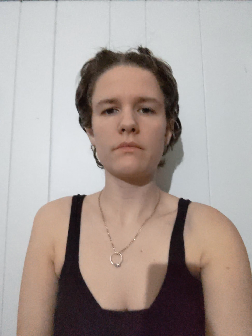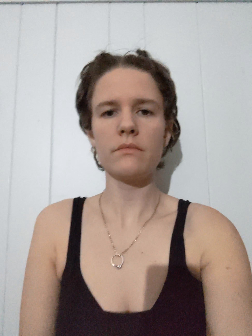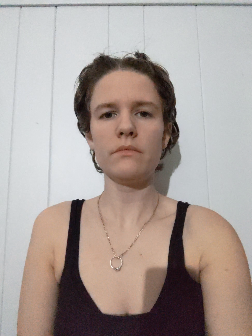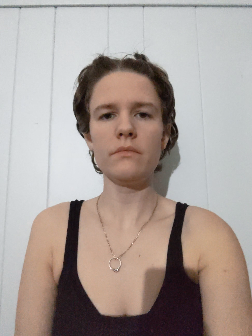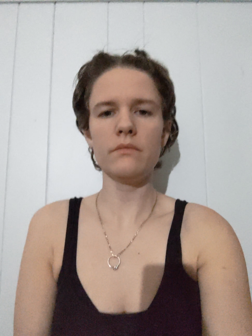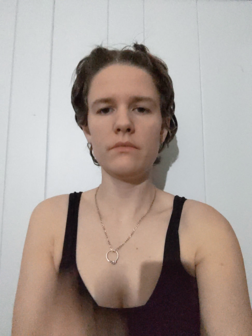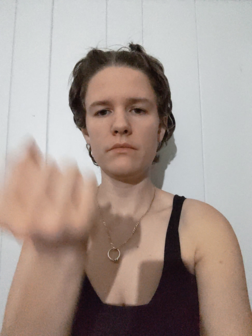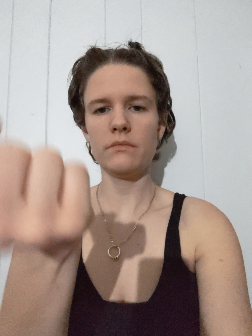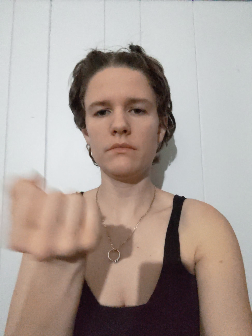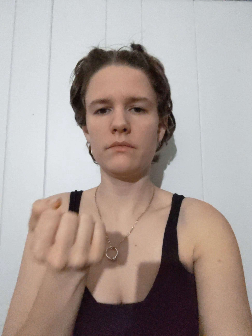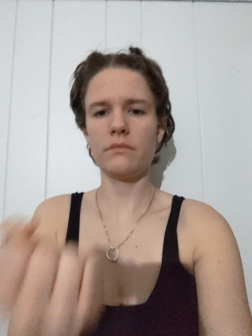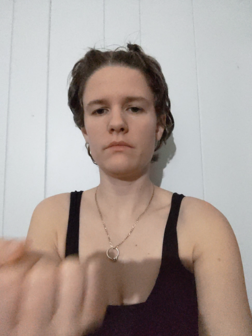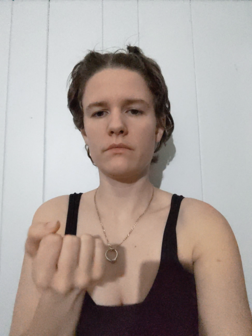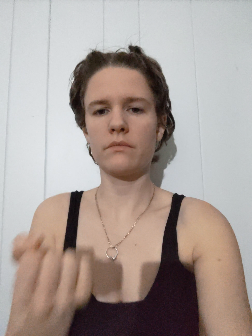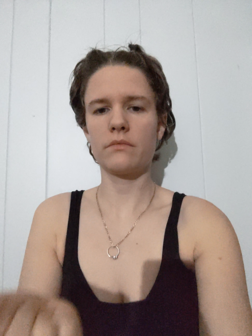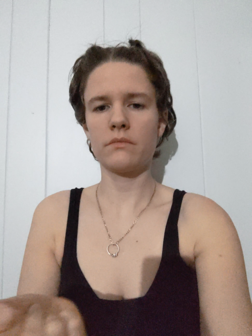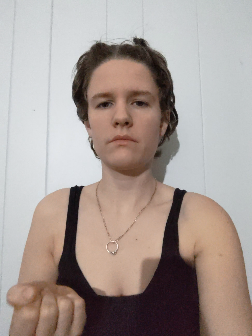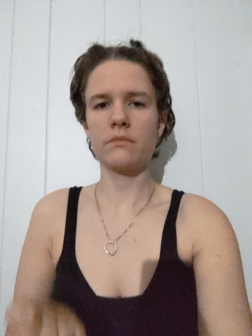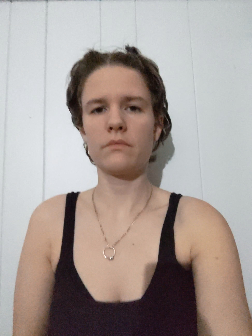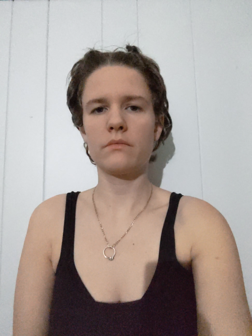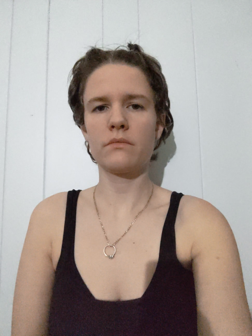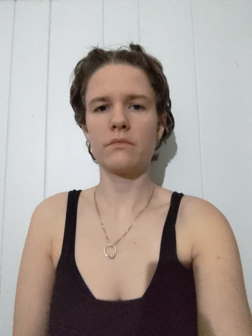drawer